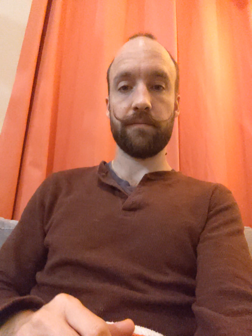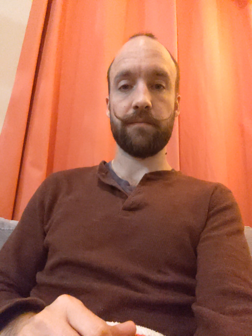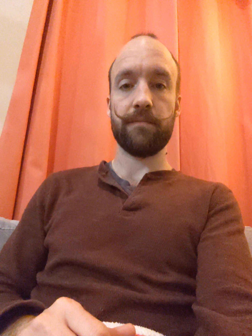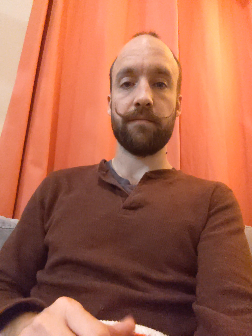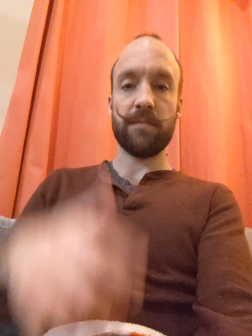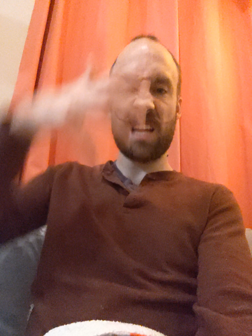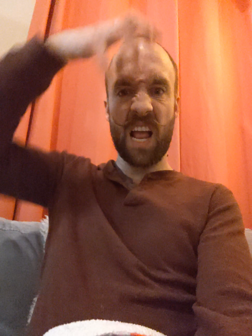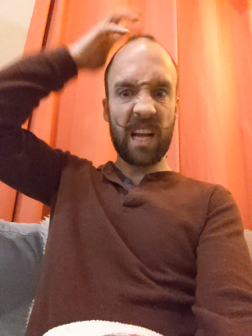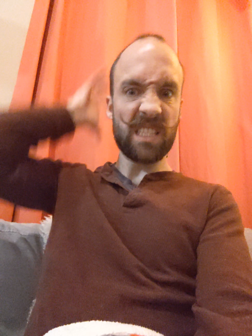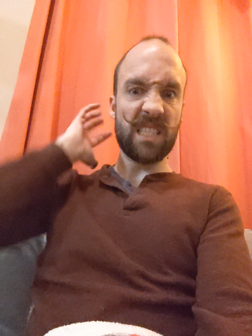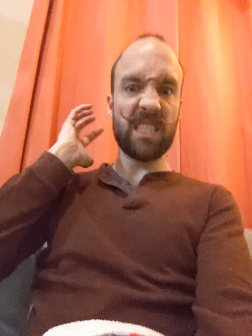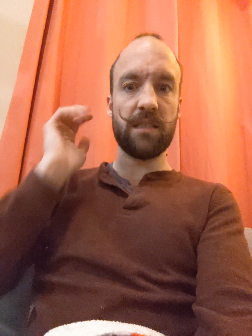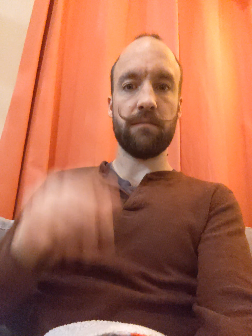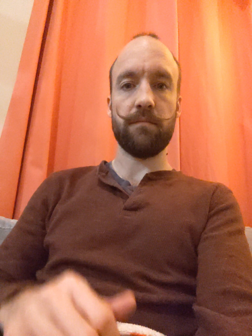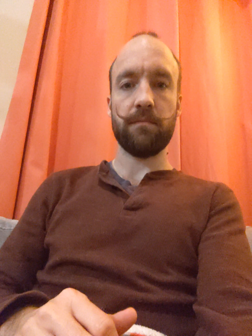lion